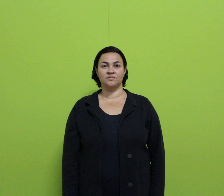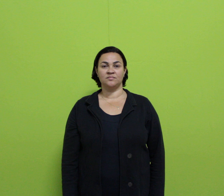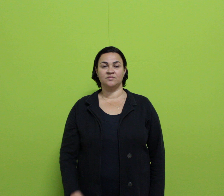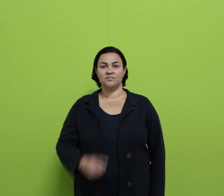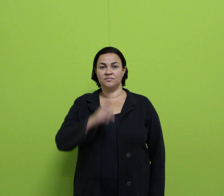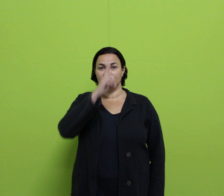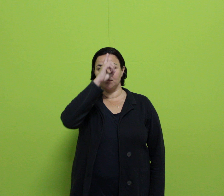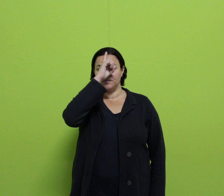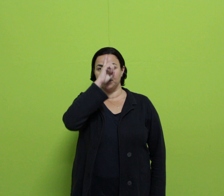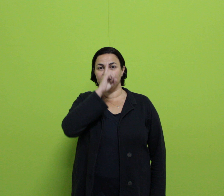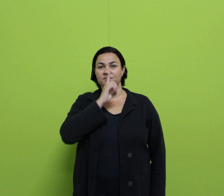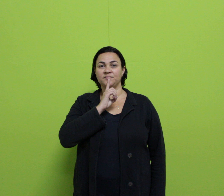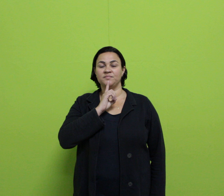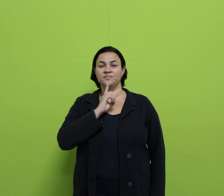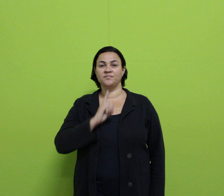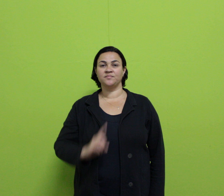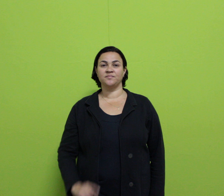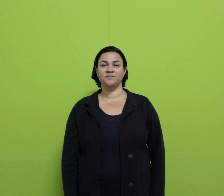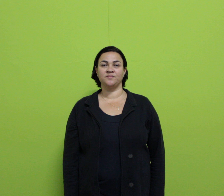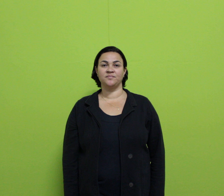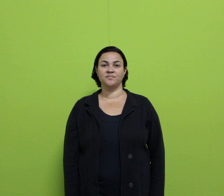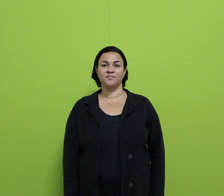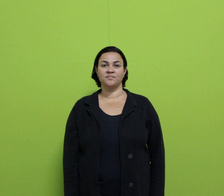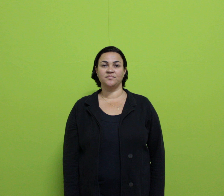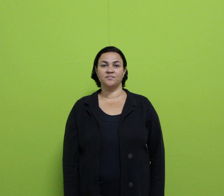amarelo